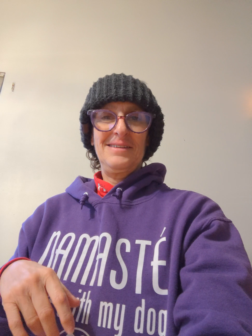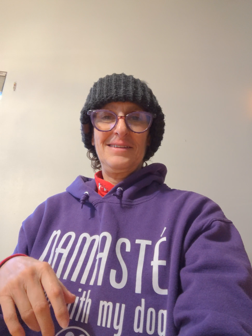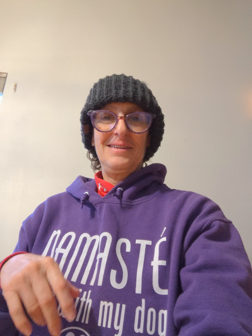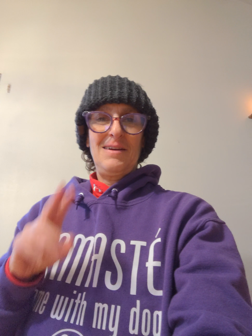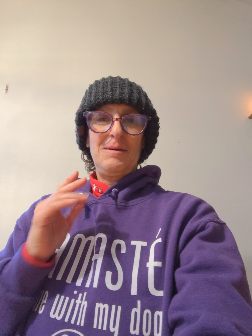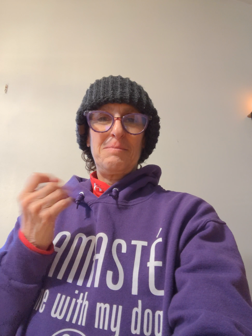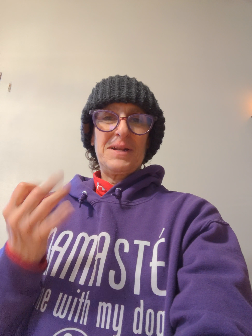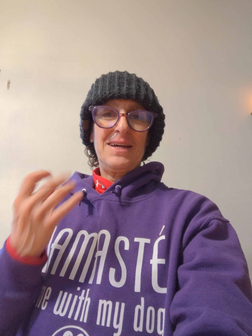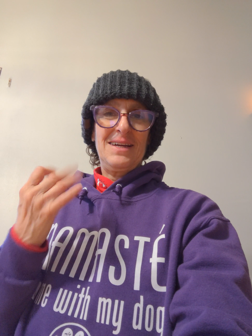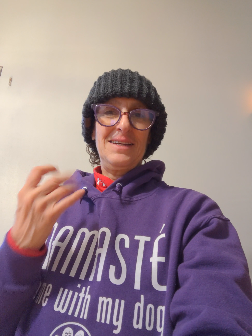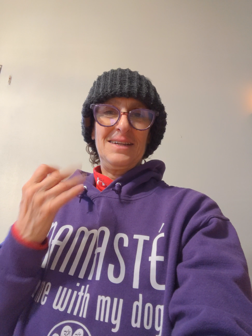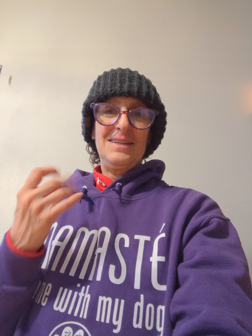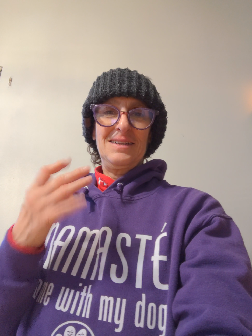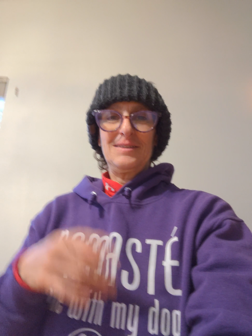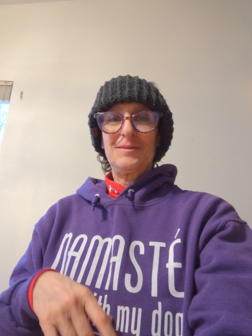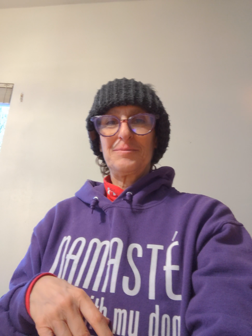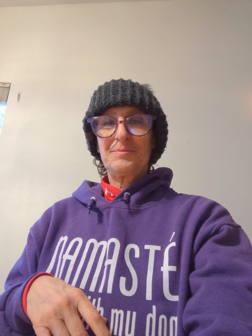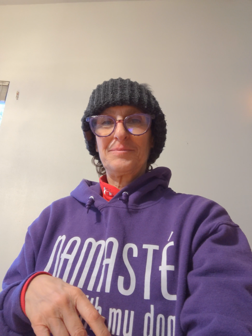many